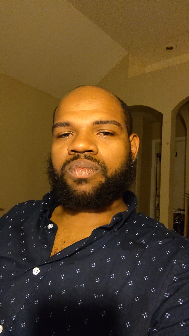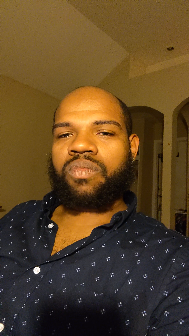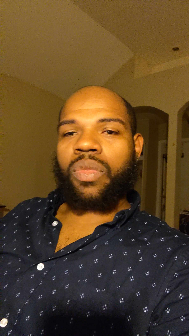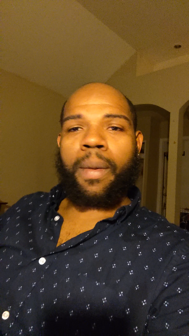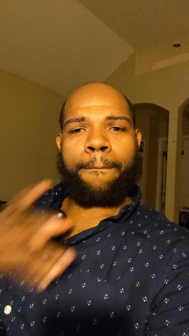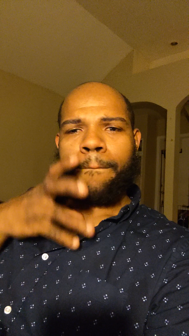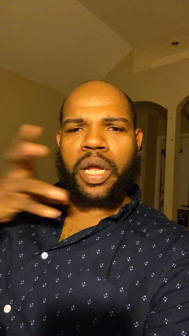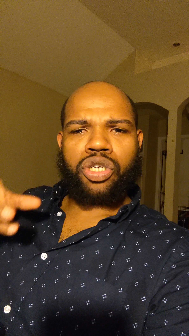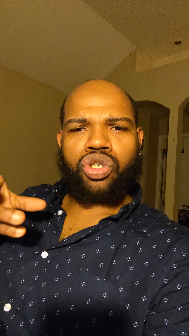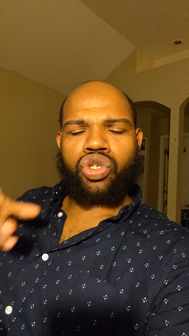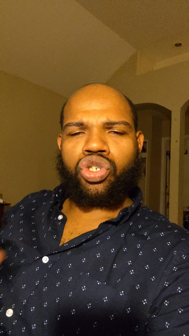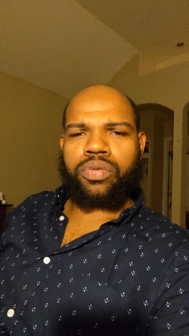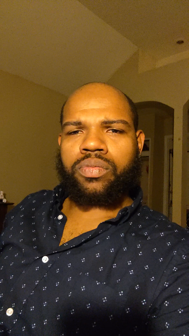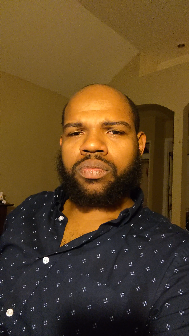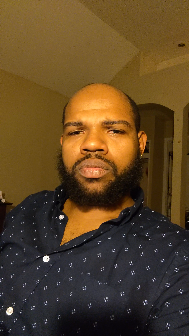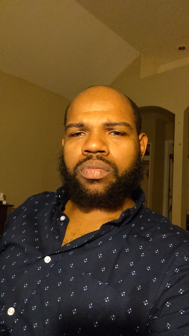much